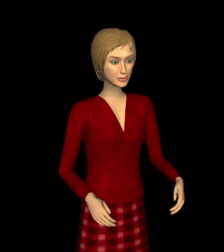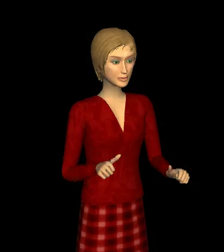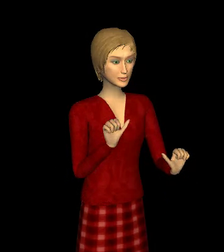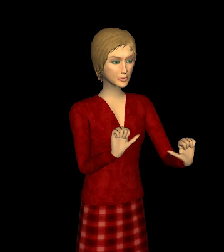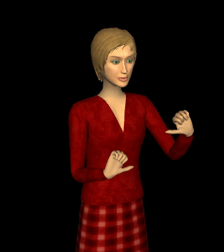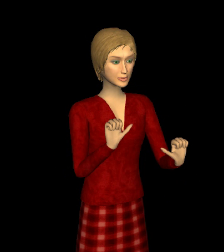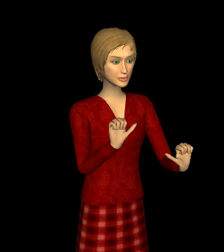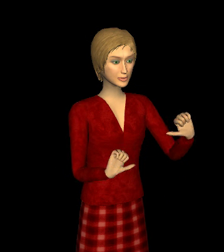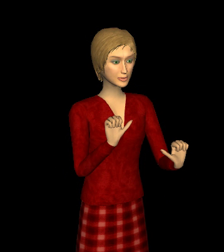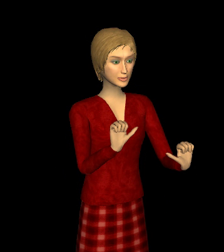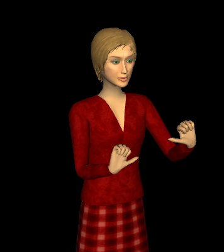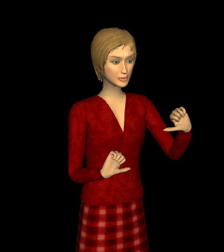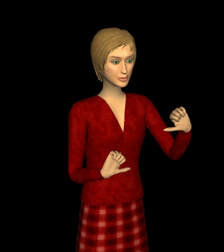مختبر